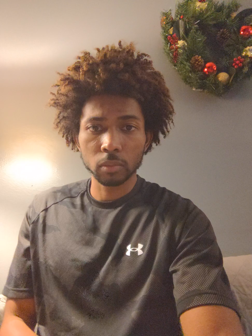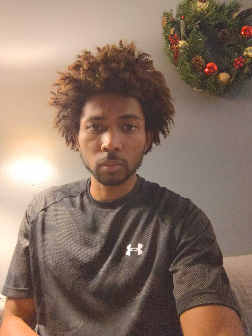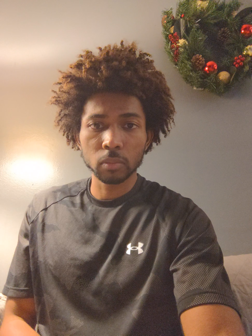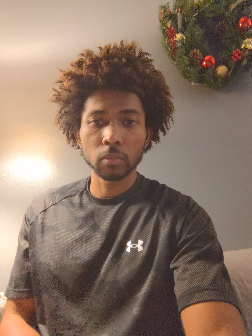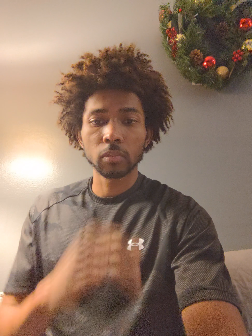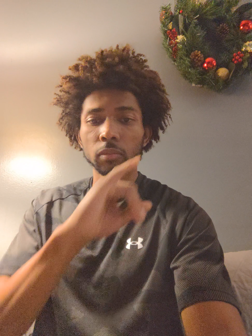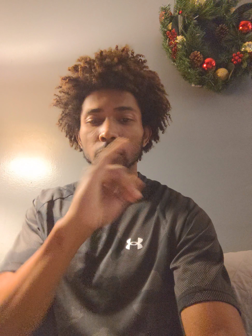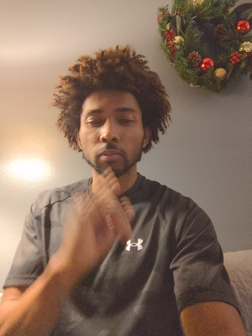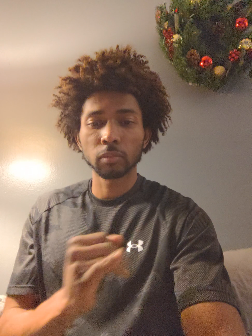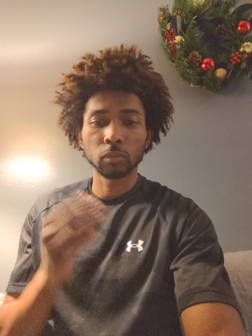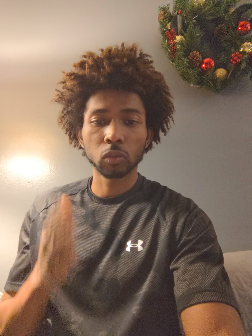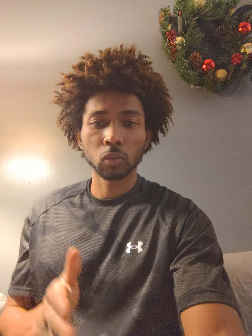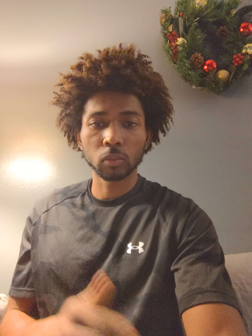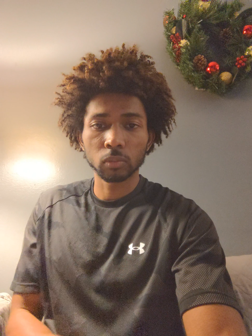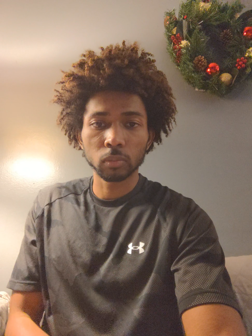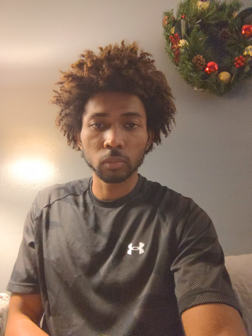drawer